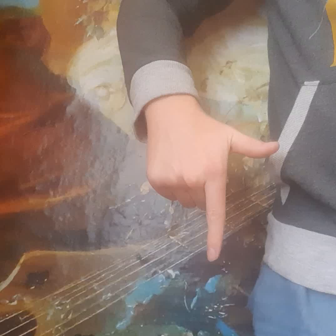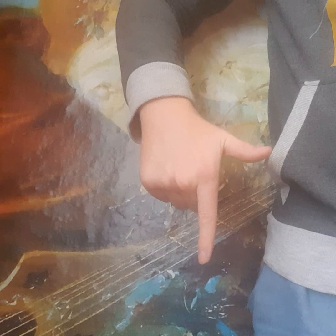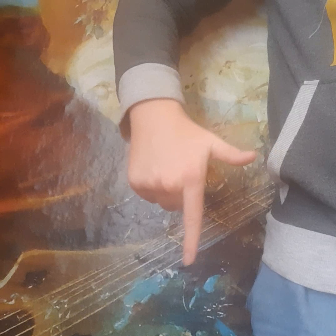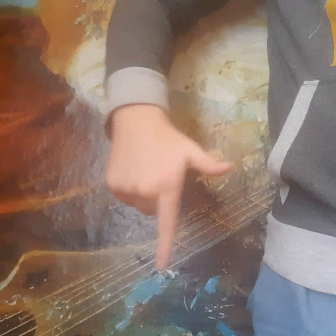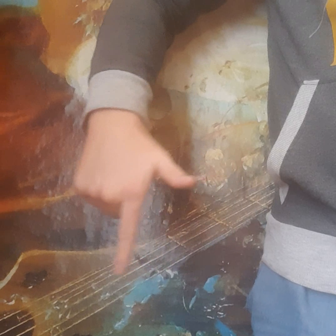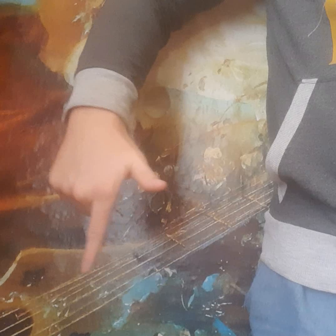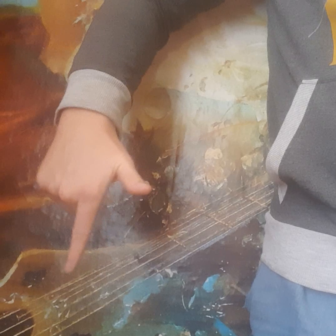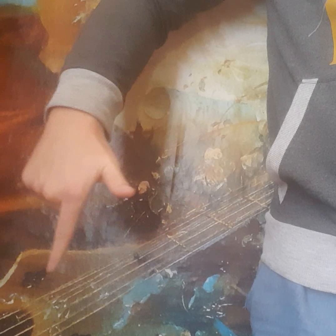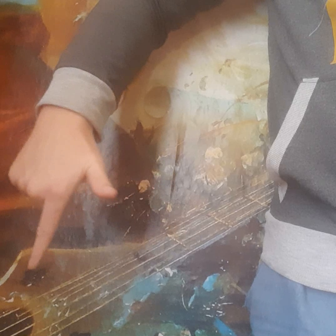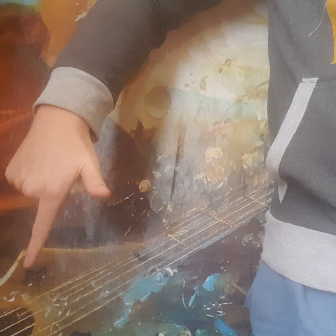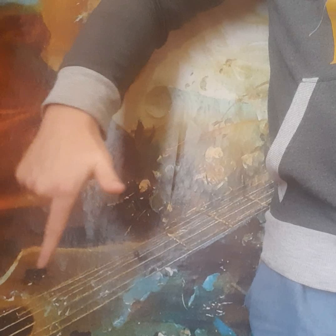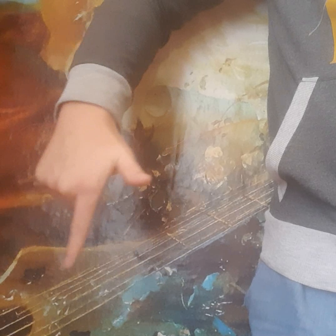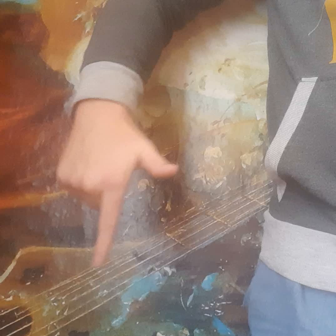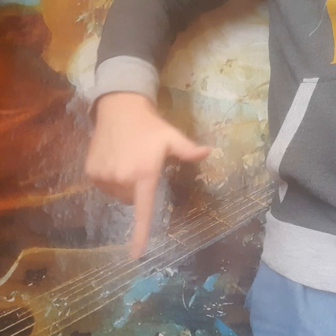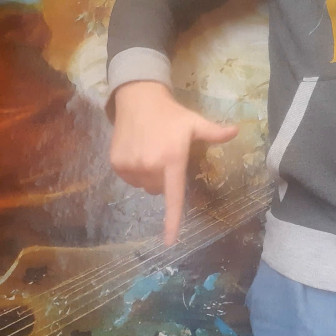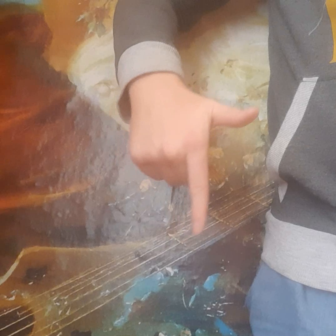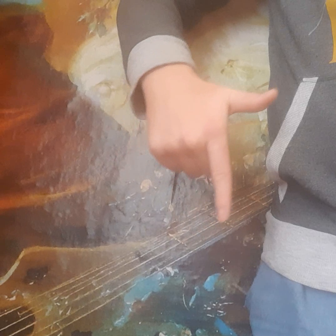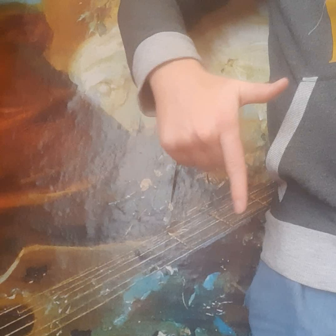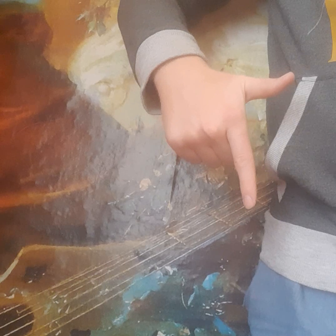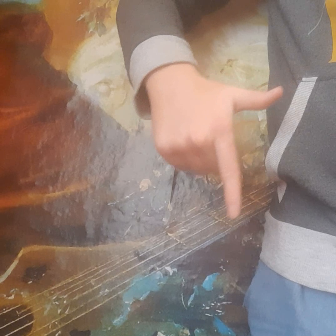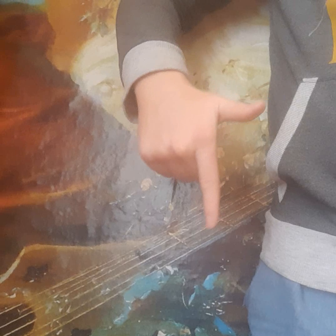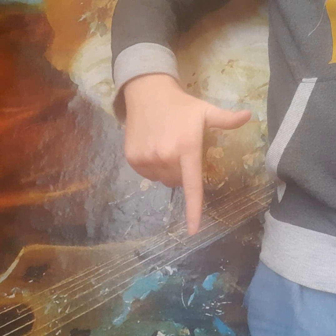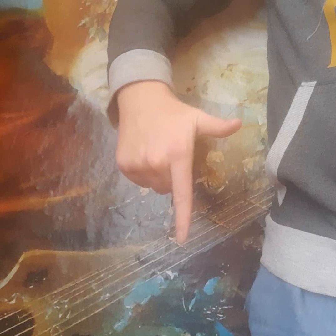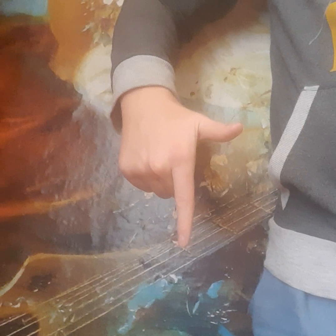Ґ